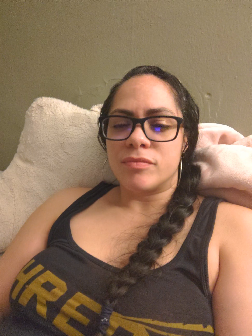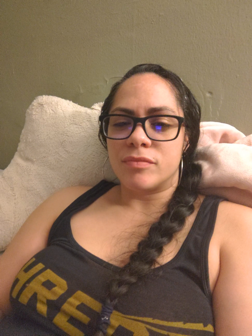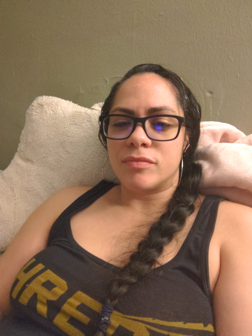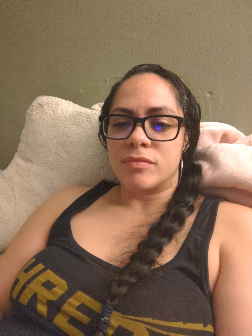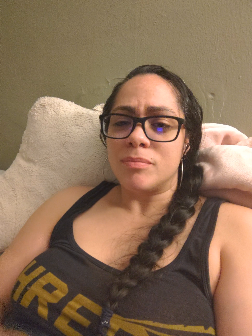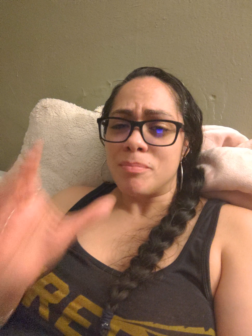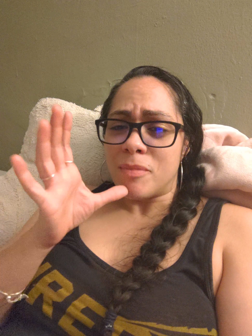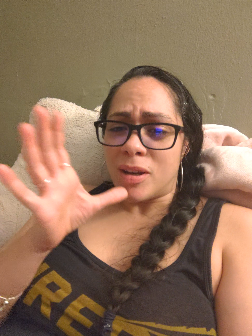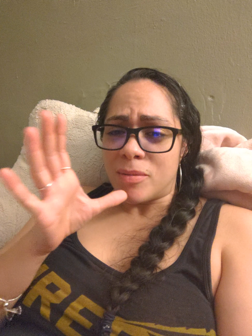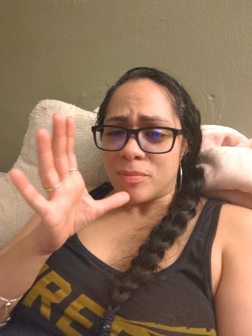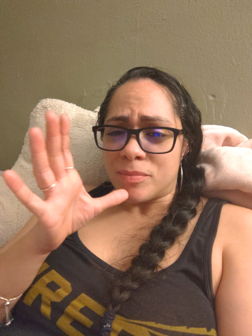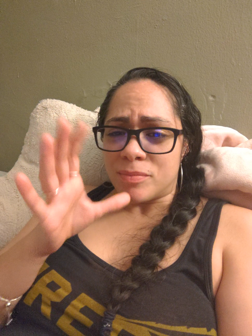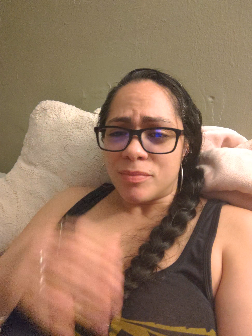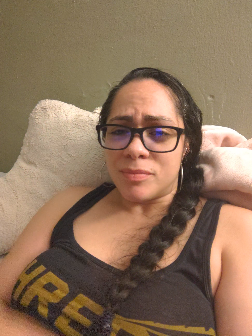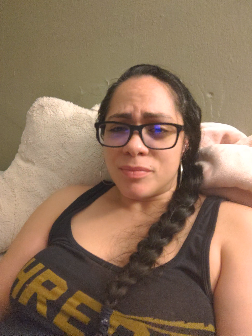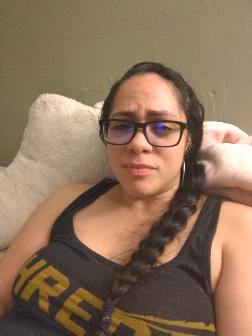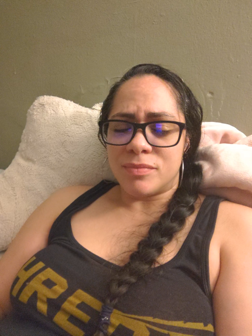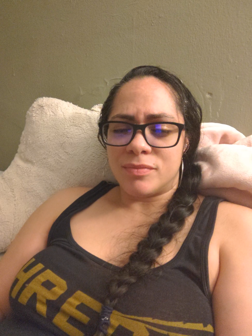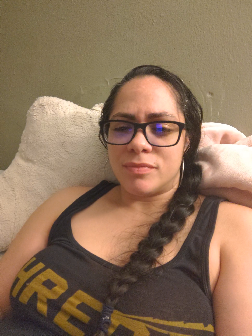mom